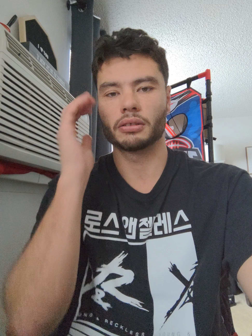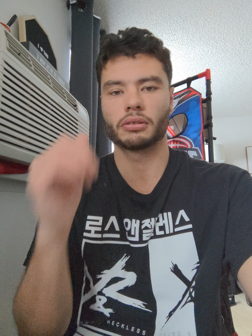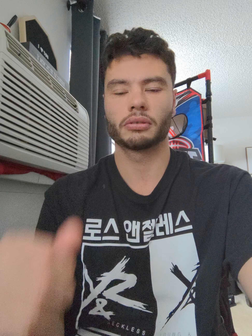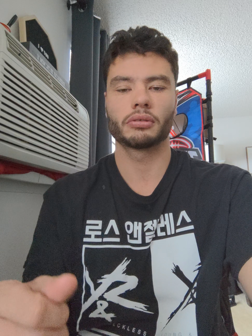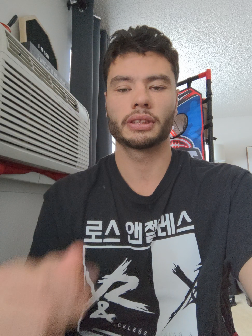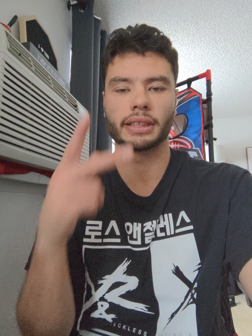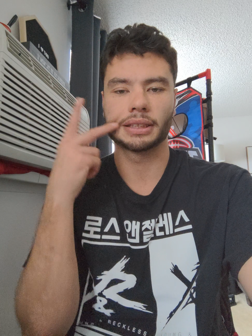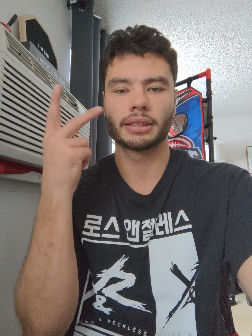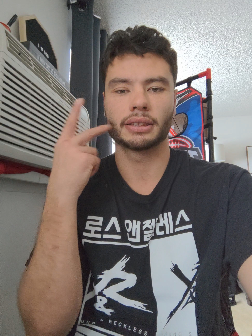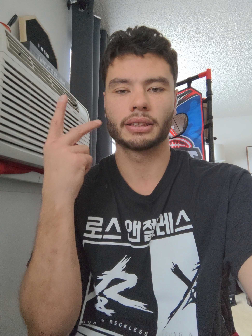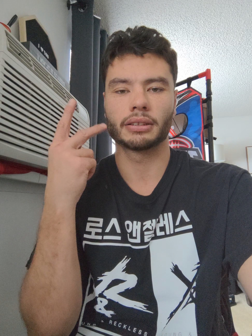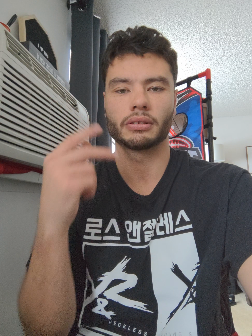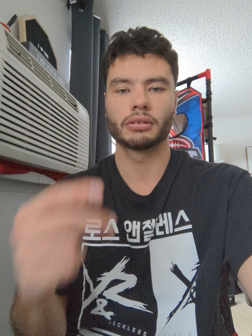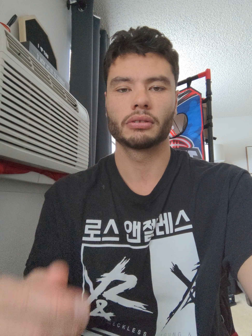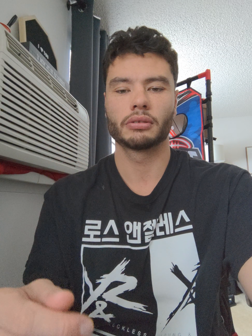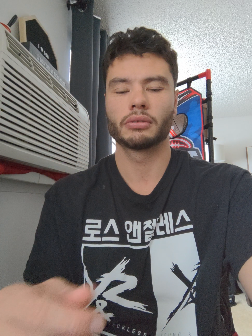kitty